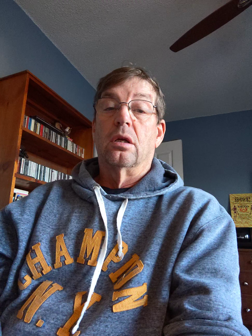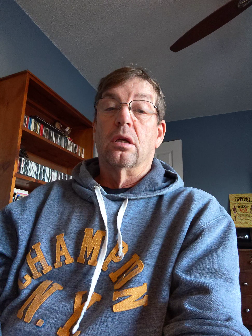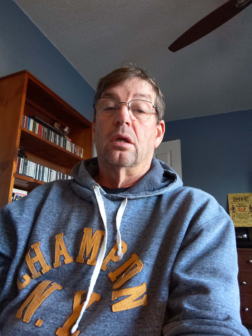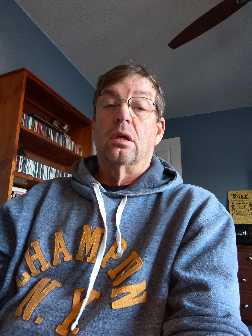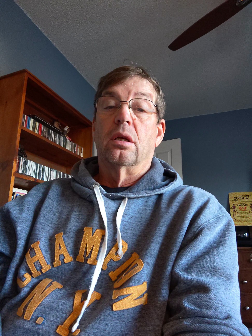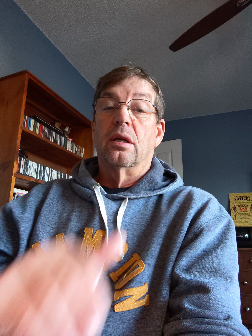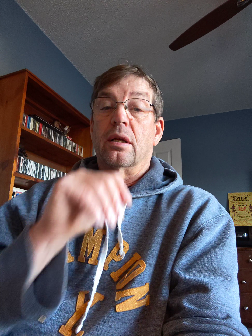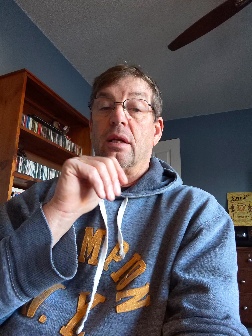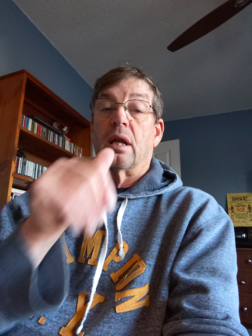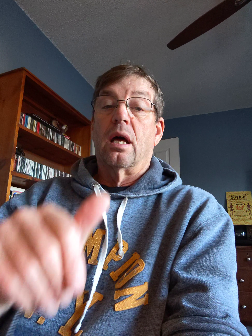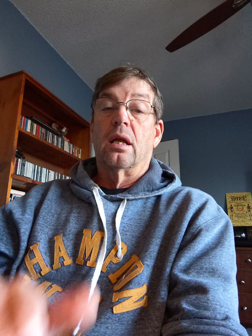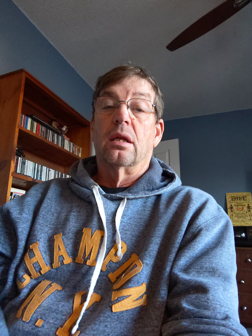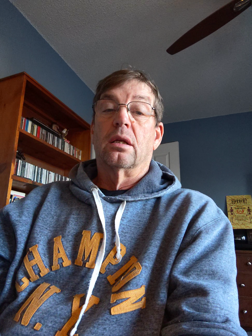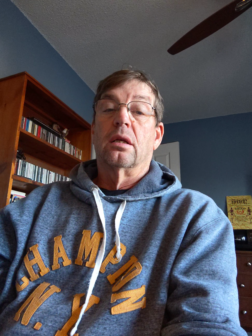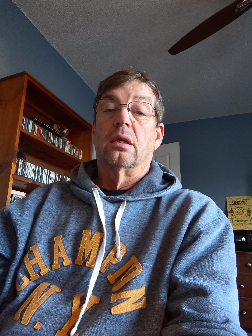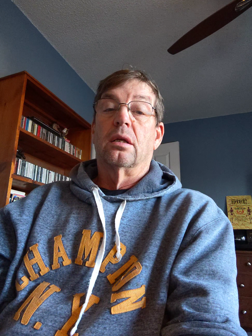not